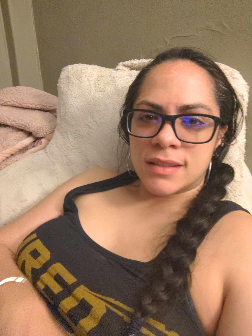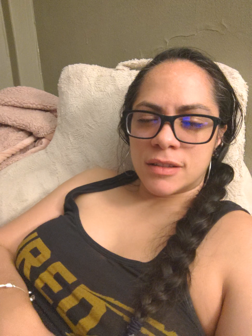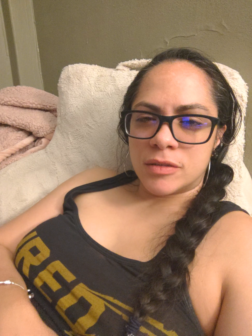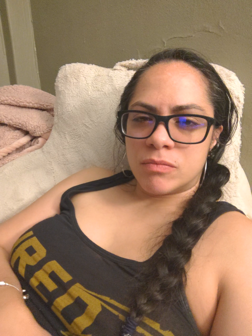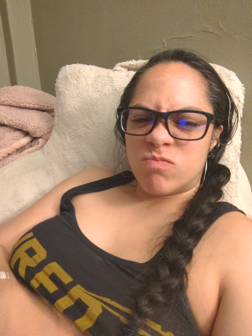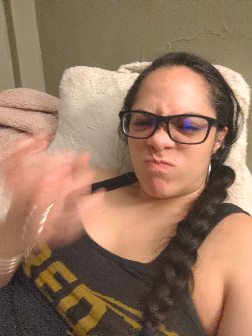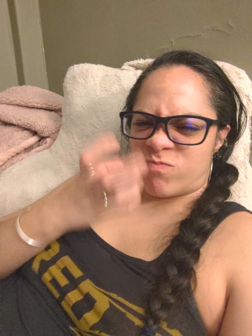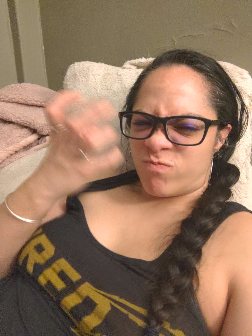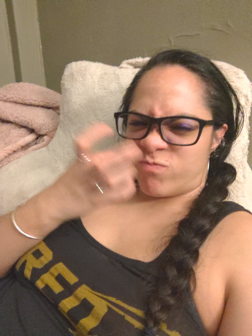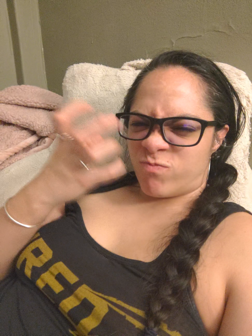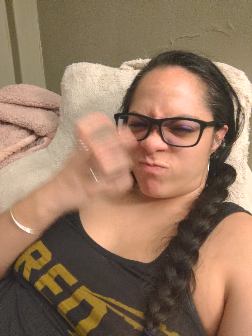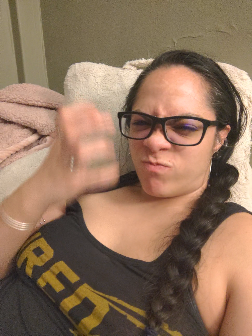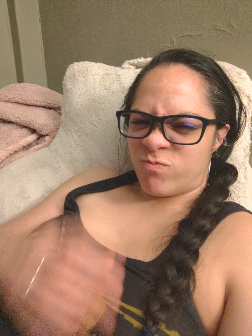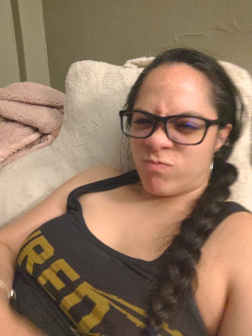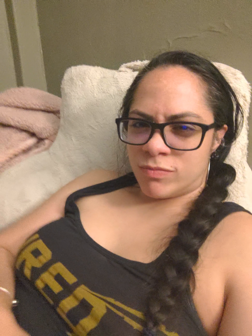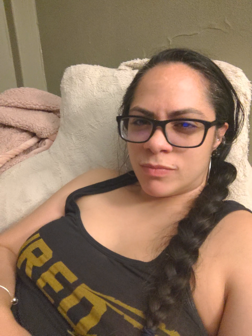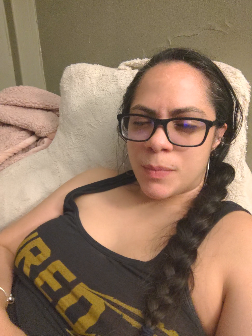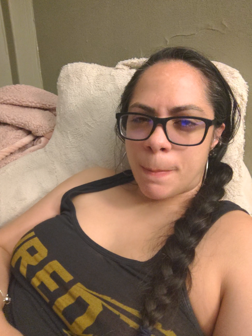yucky